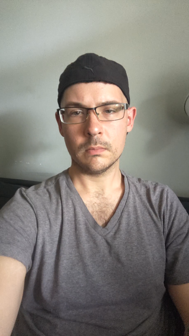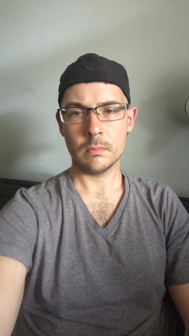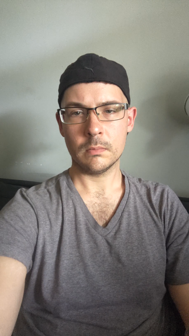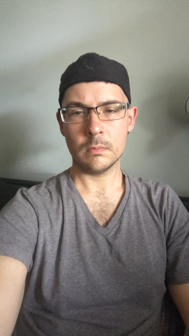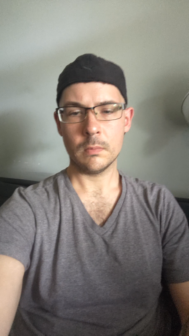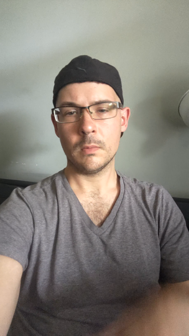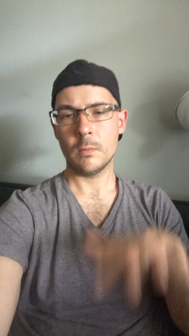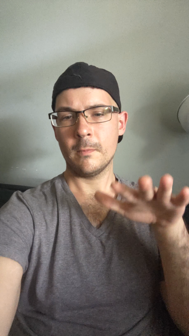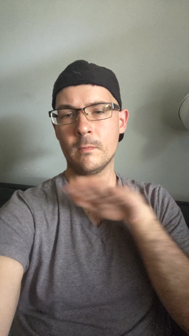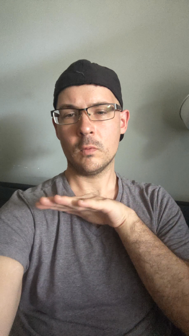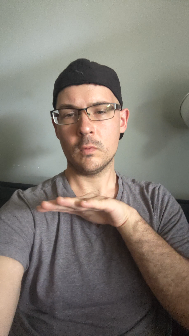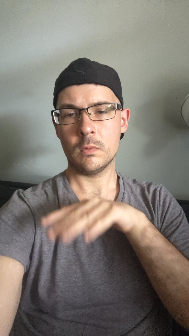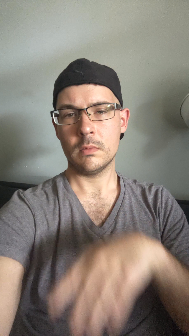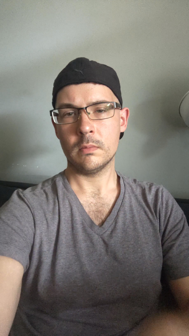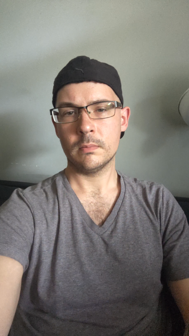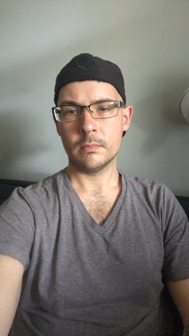full